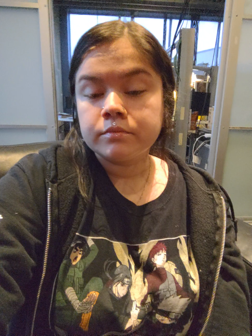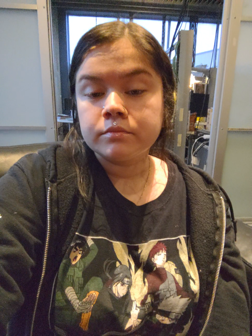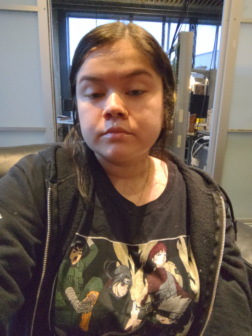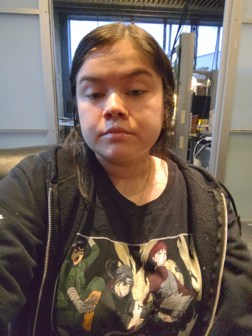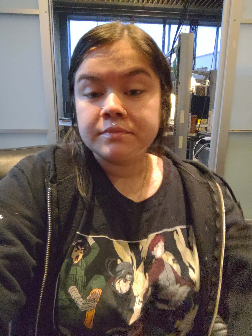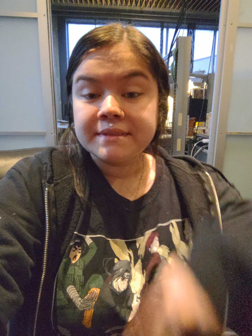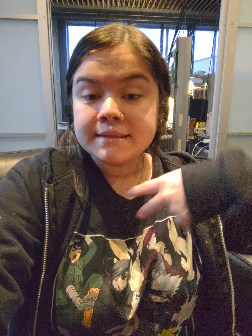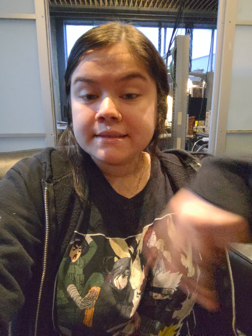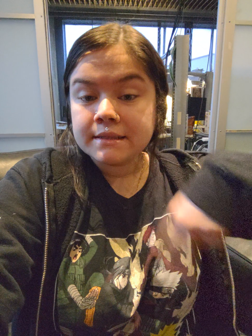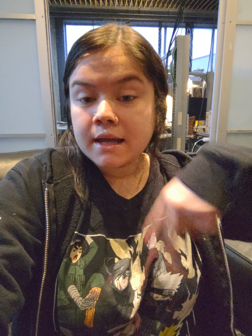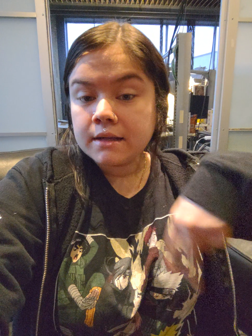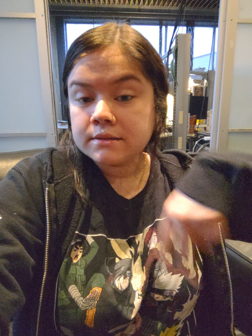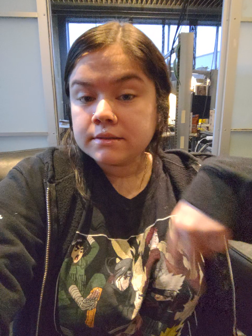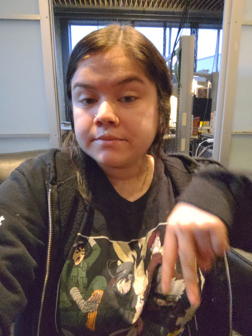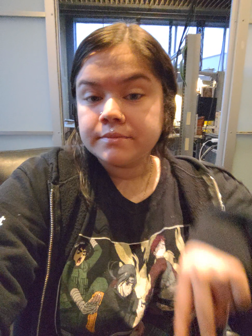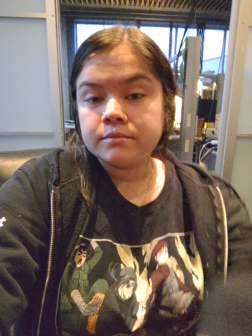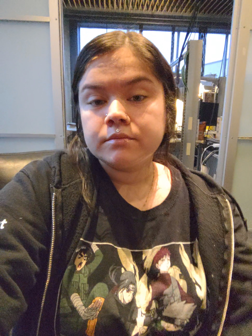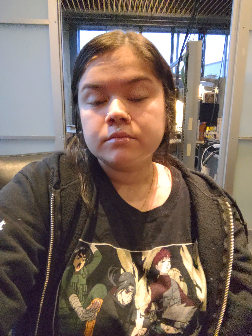dance